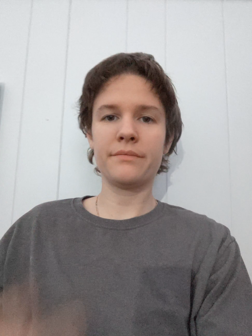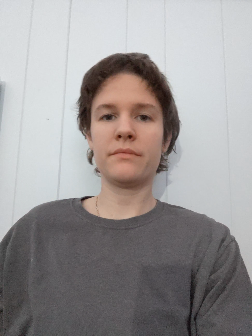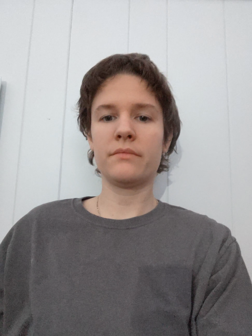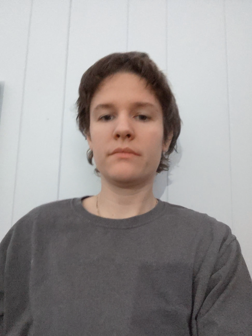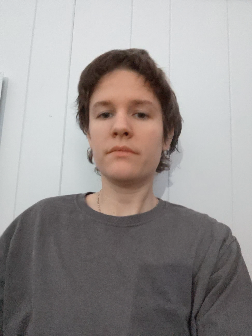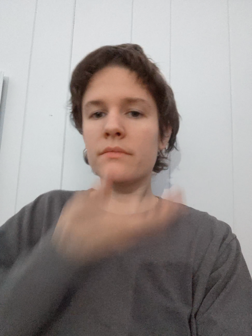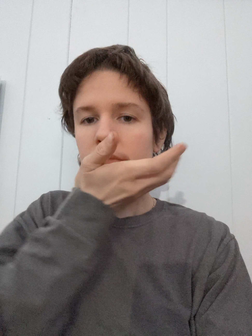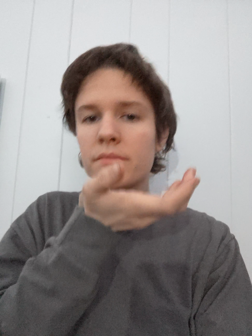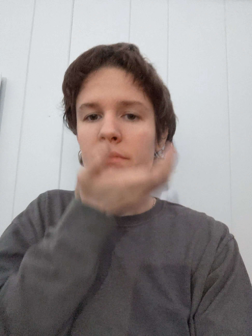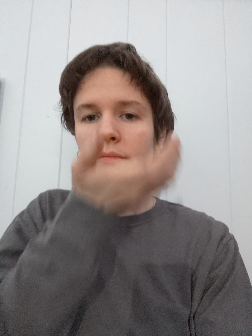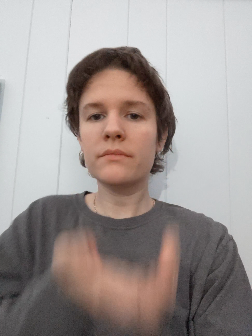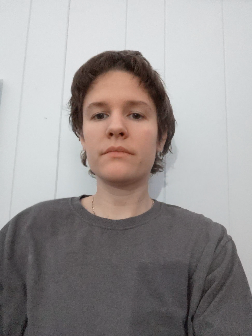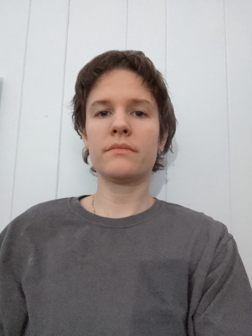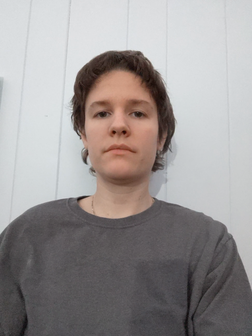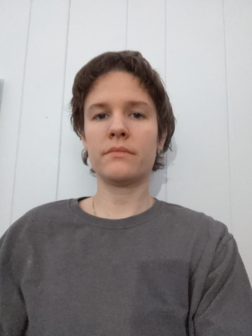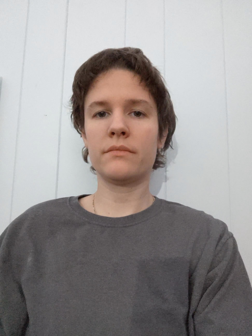grass